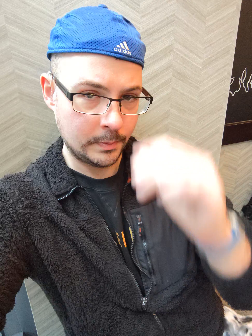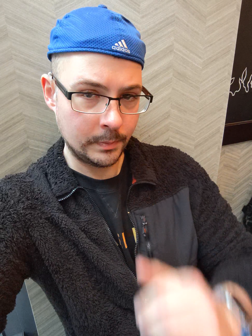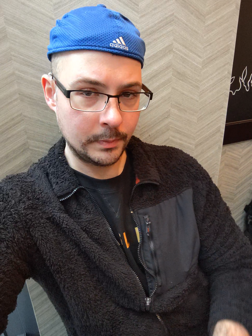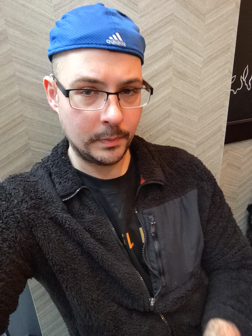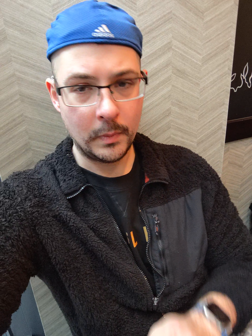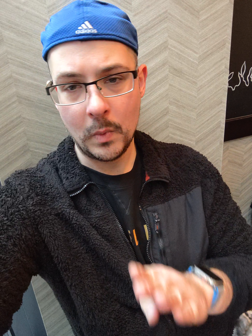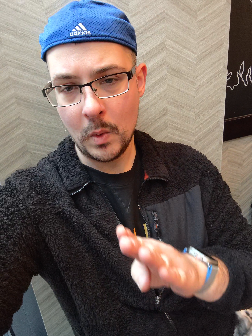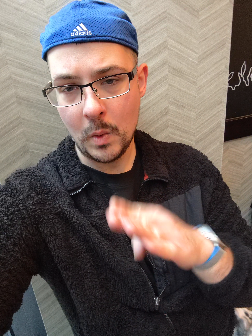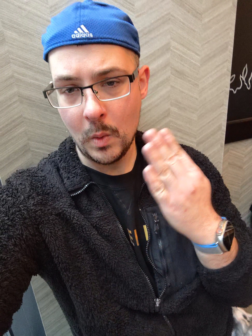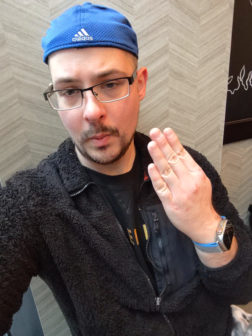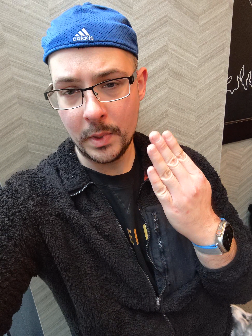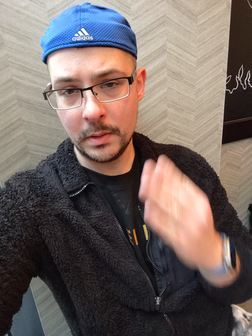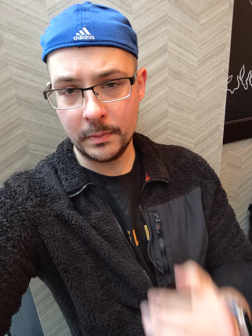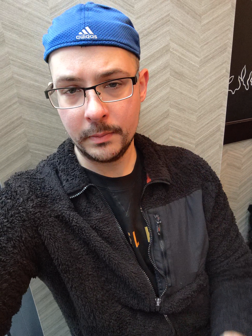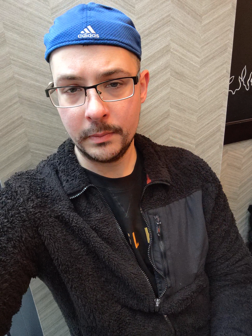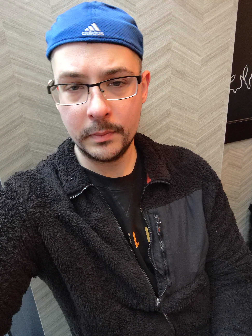open